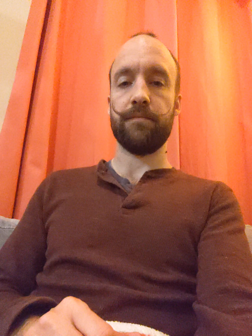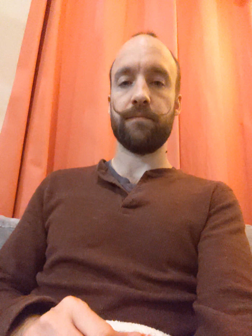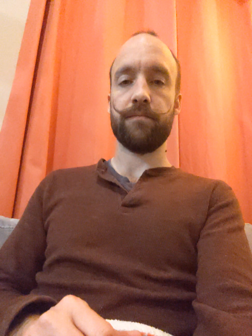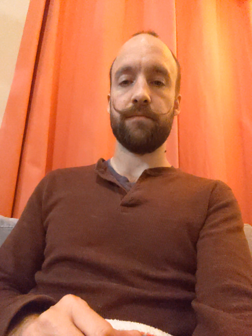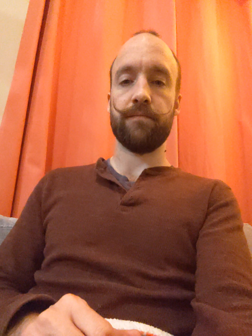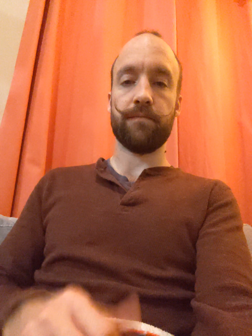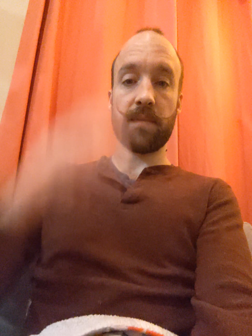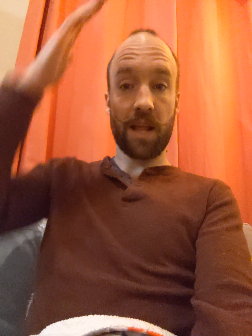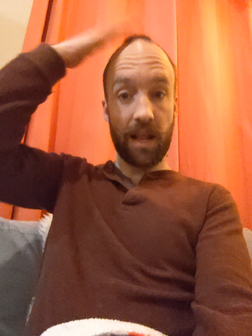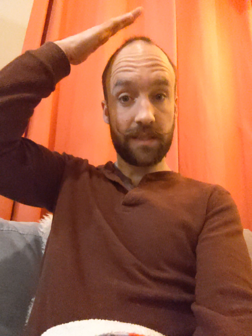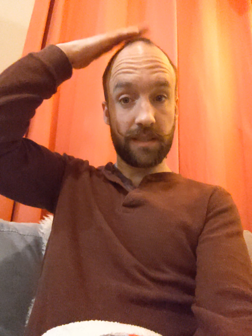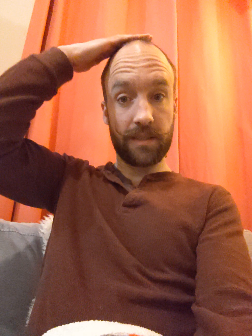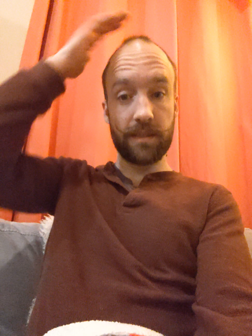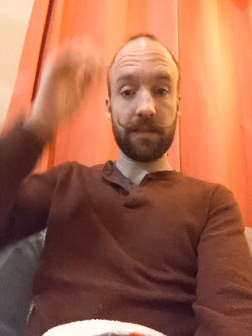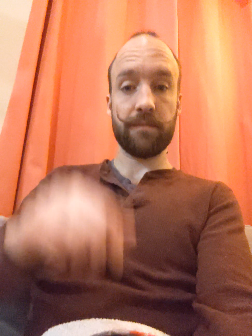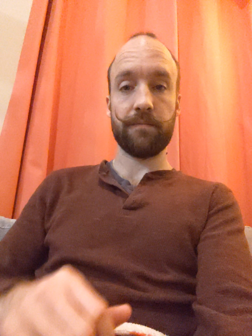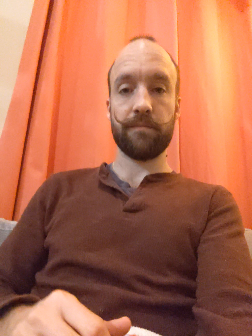hat